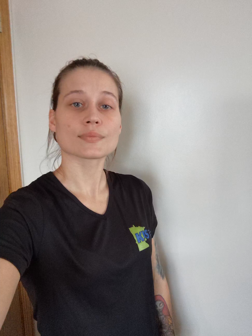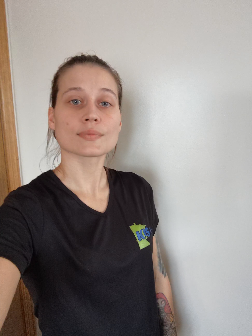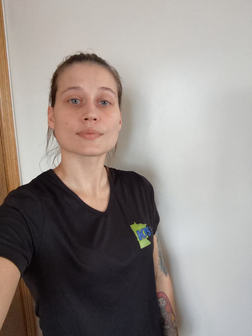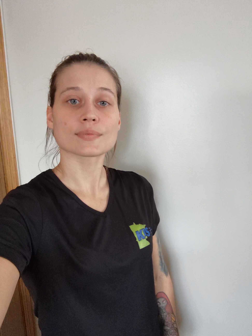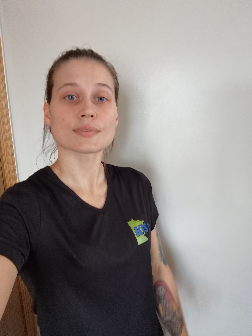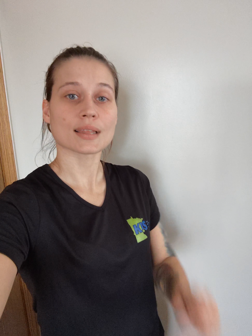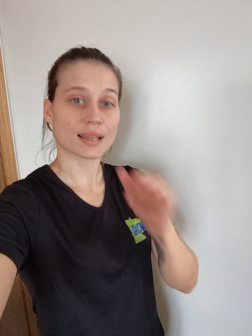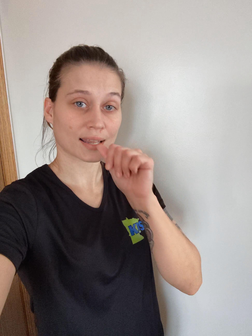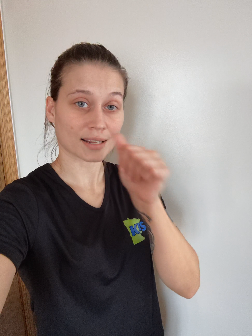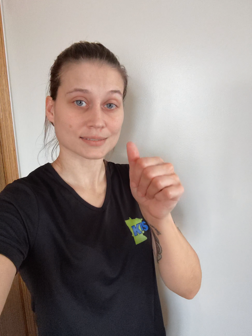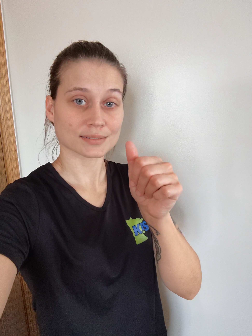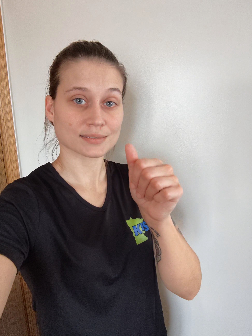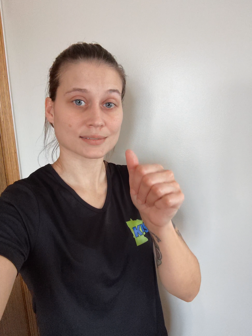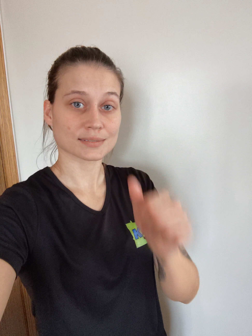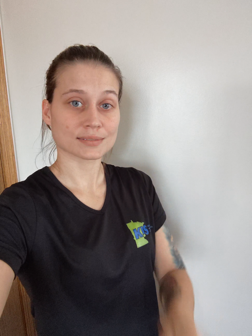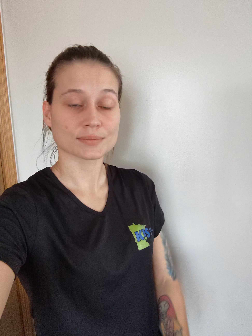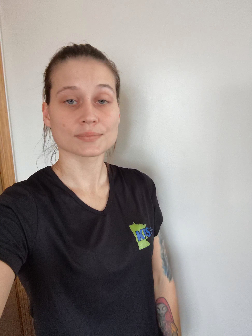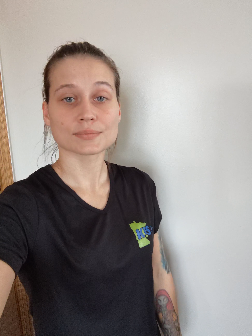nuts